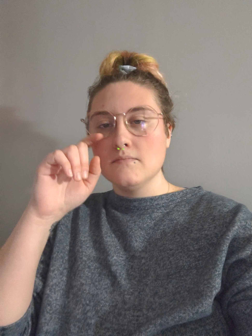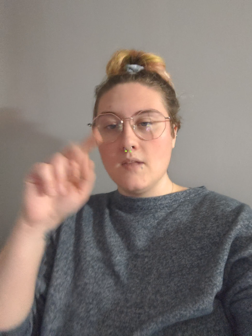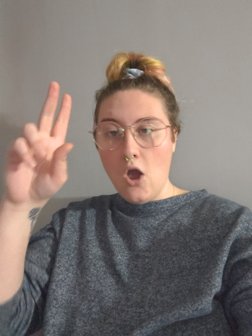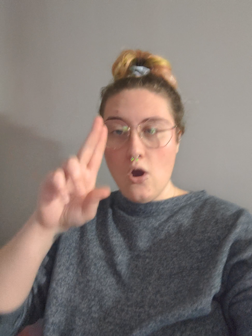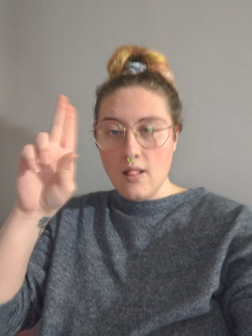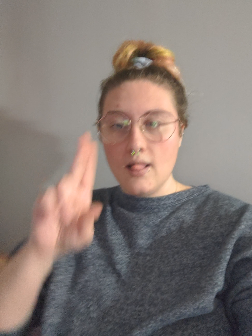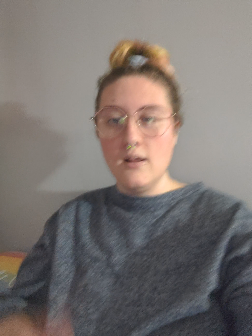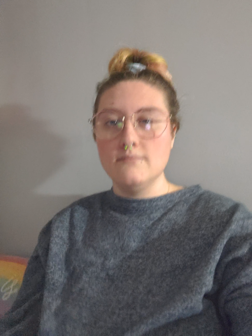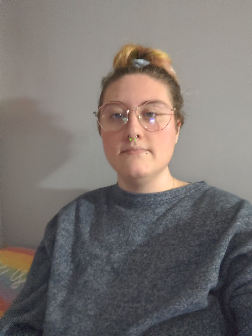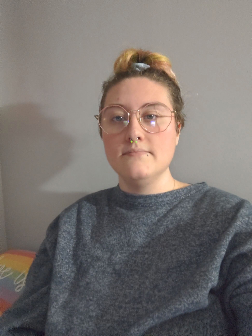uncle